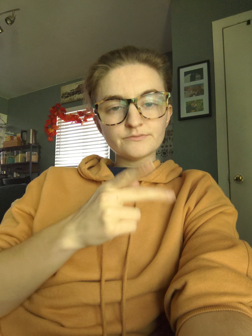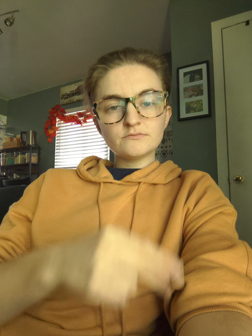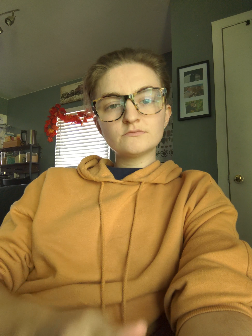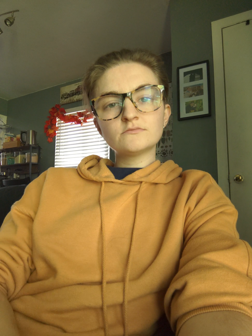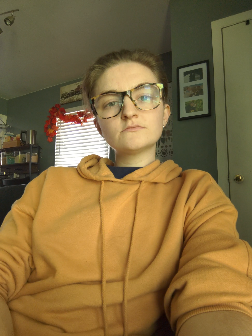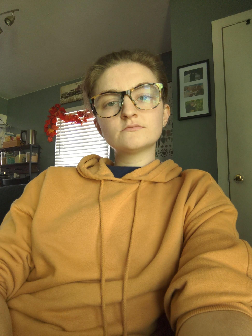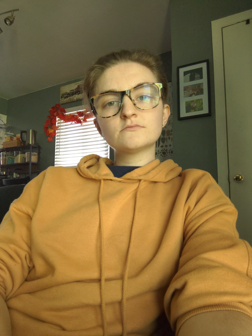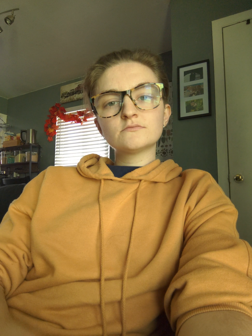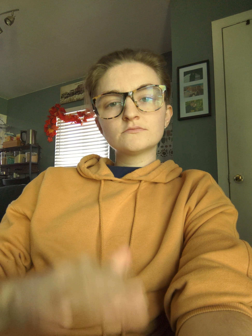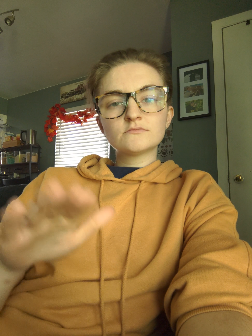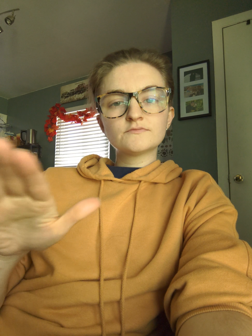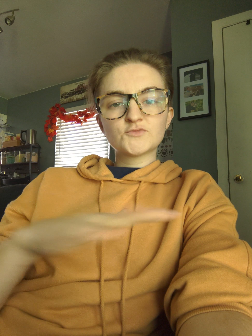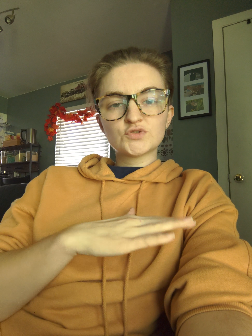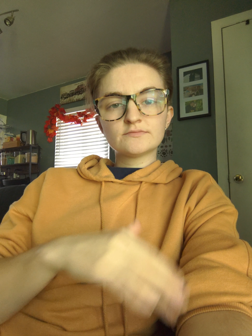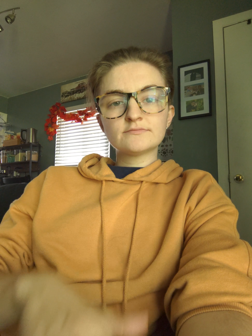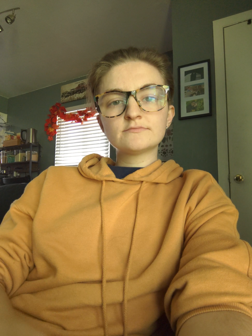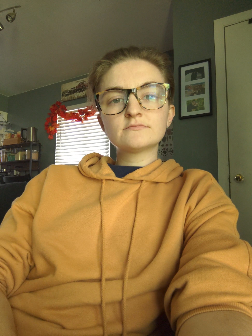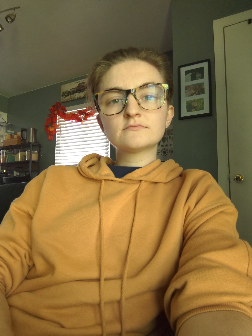full